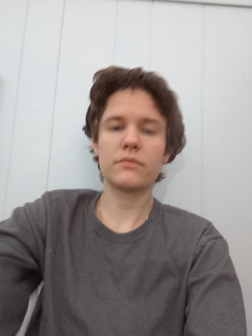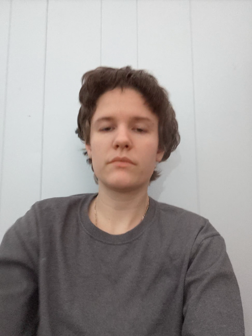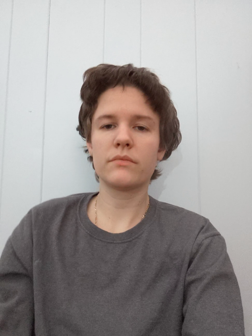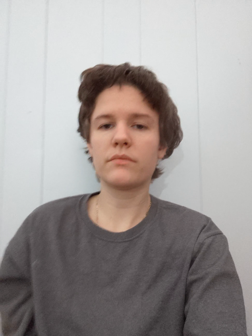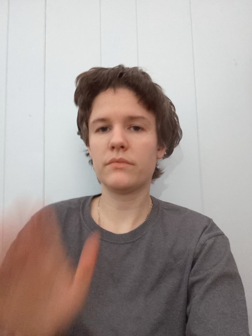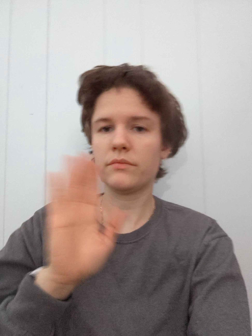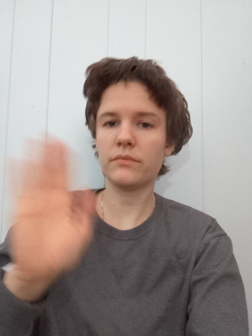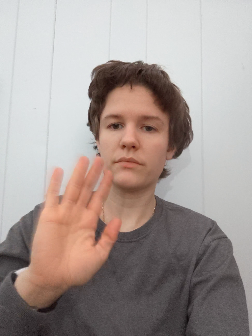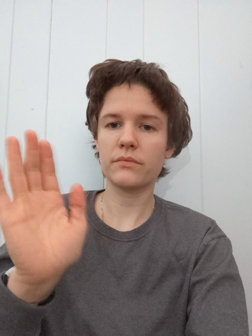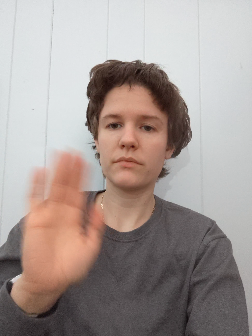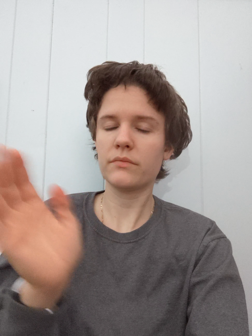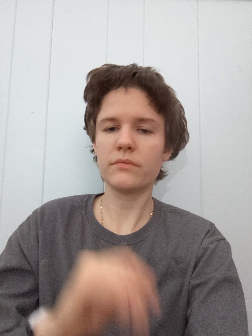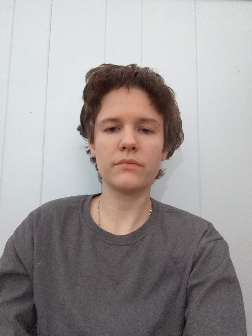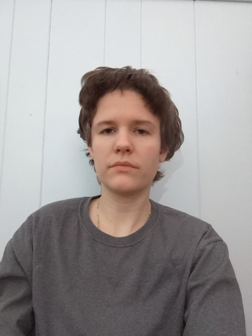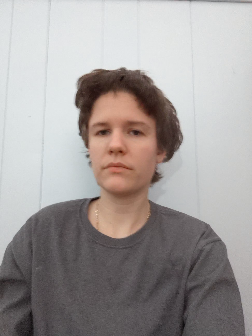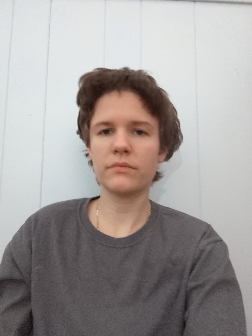bye